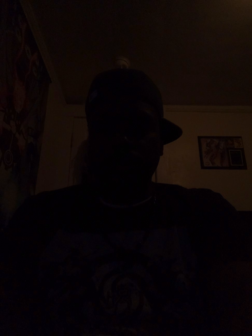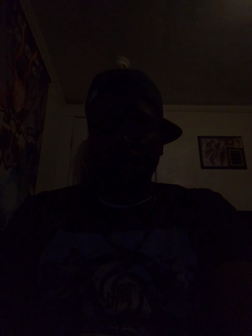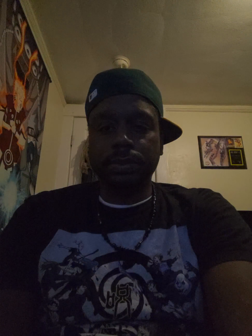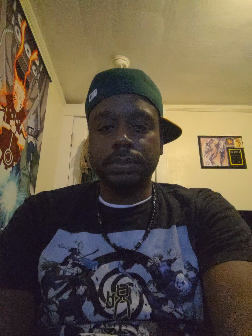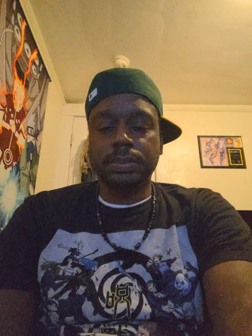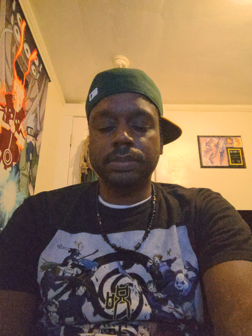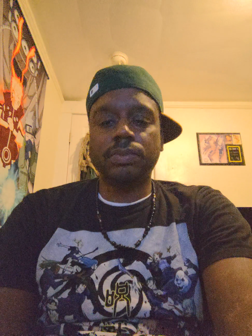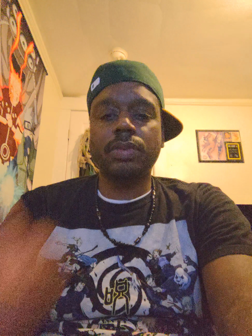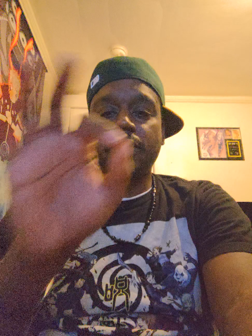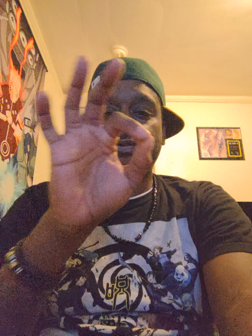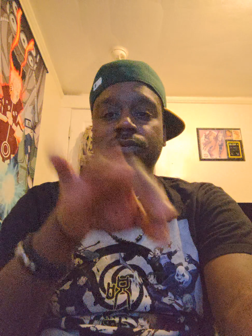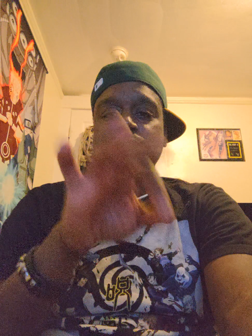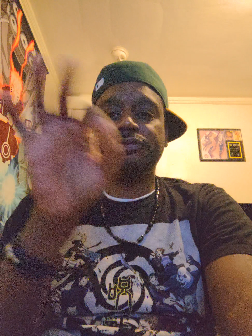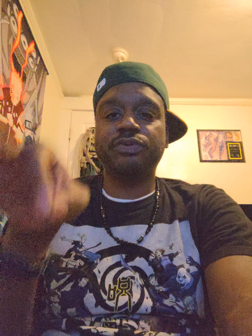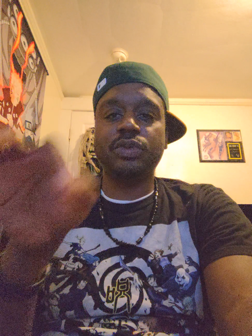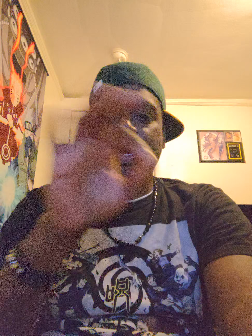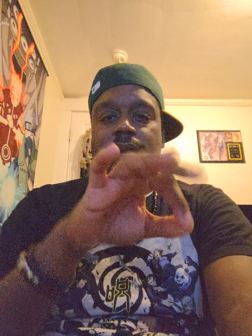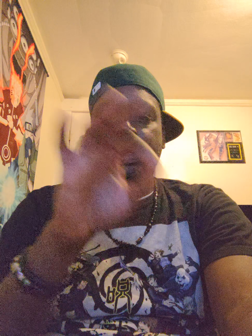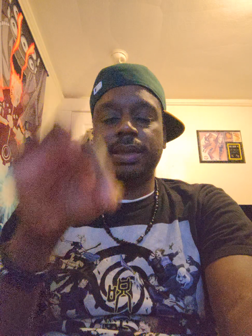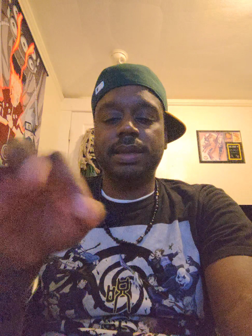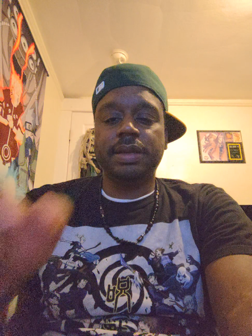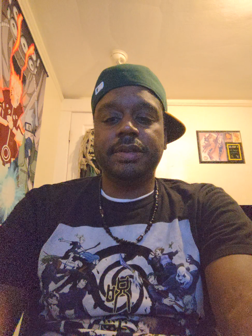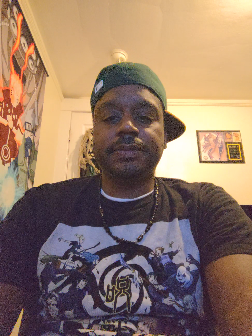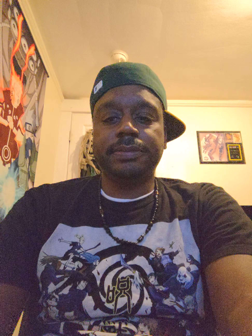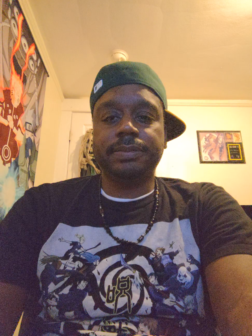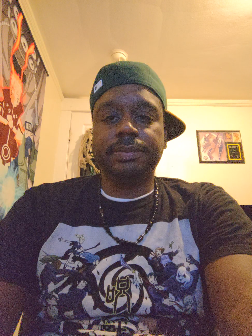french fries